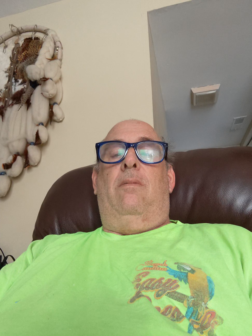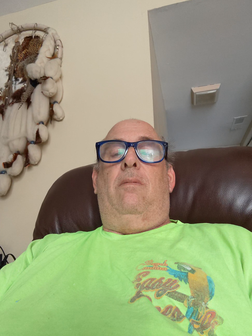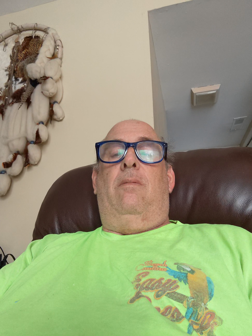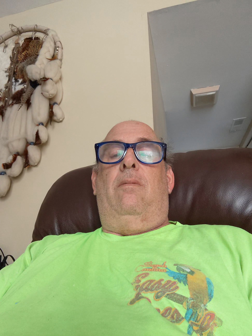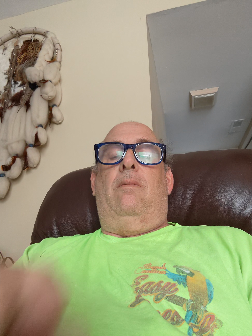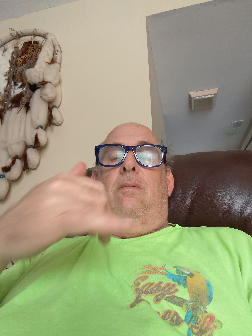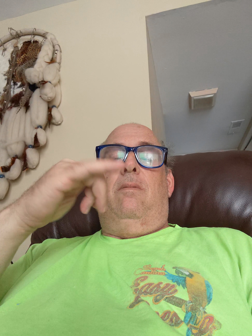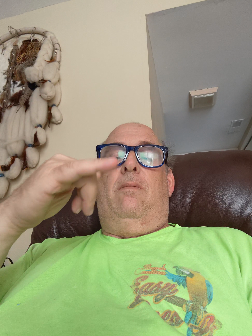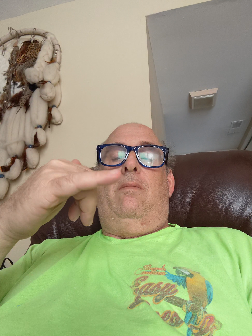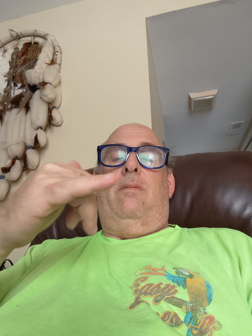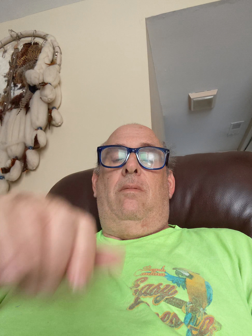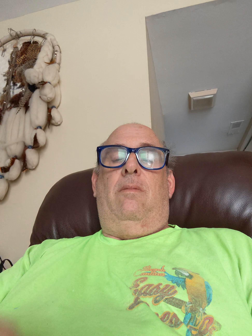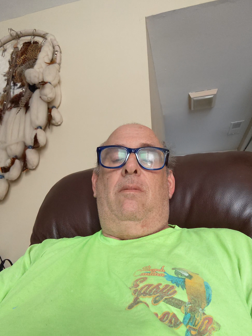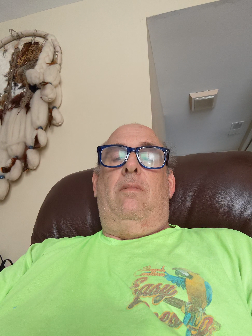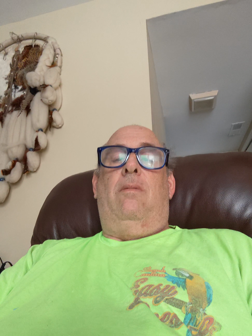yellow